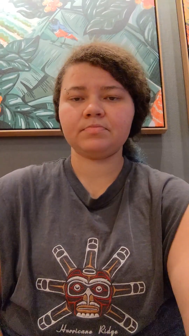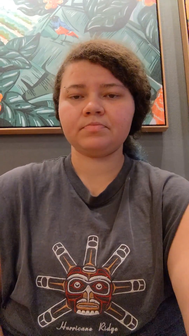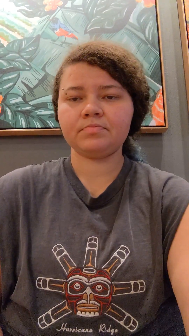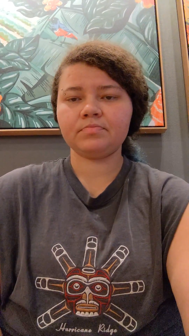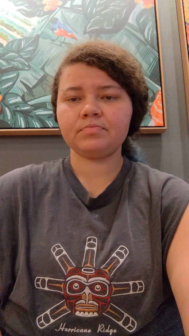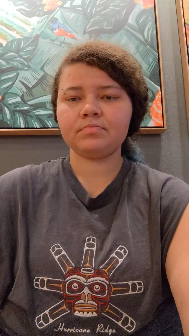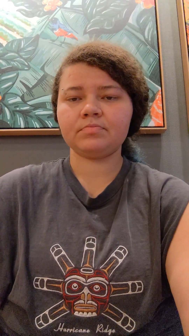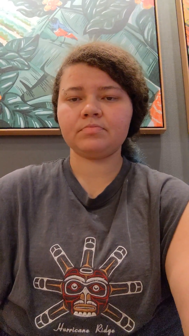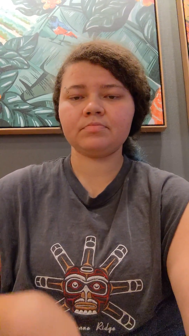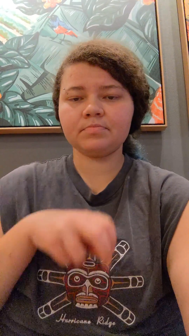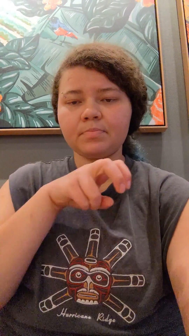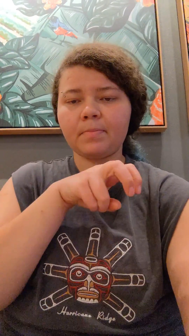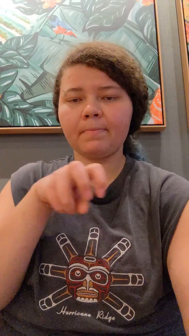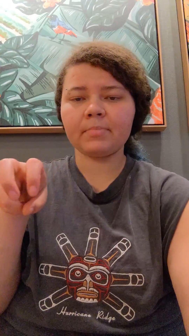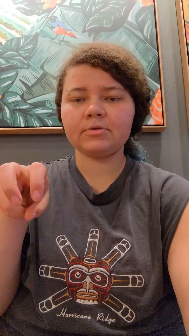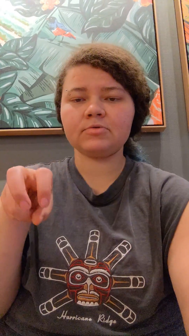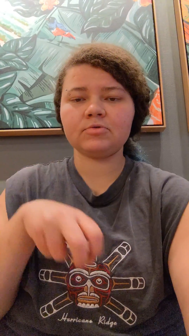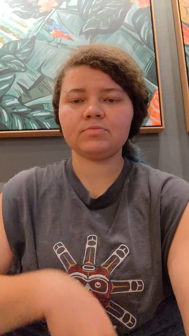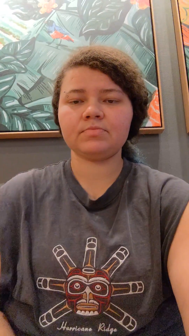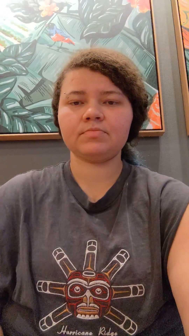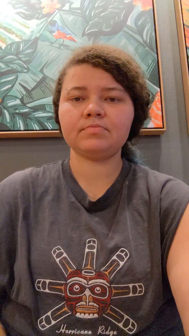bench